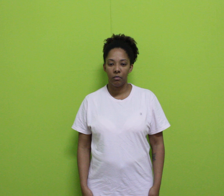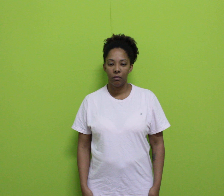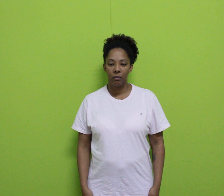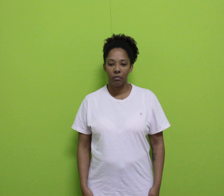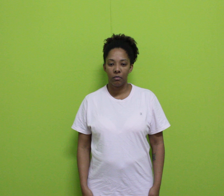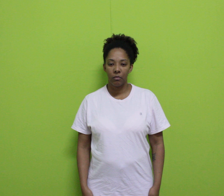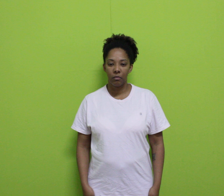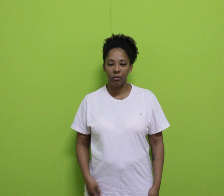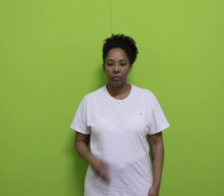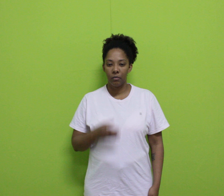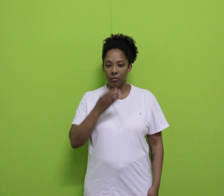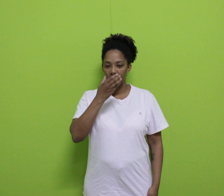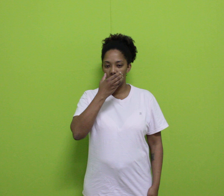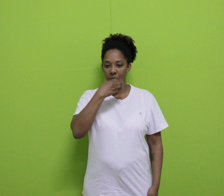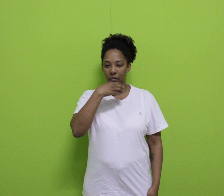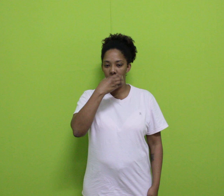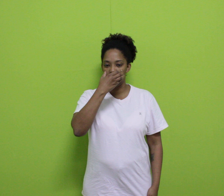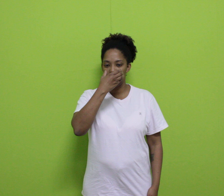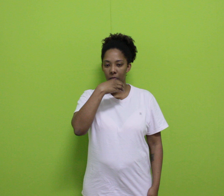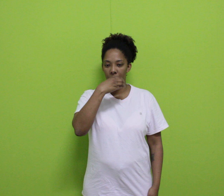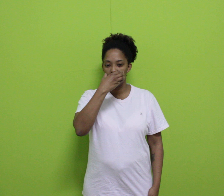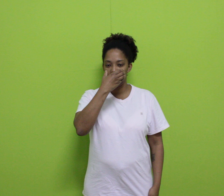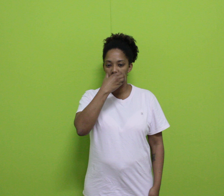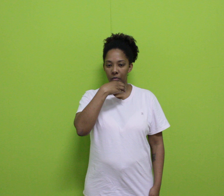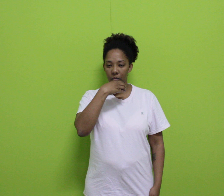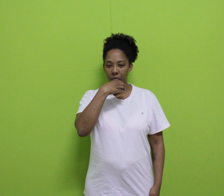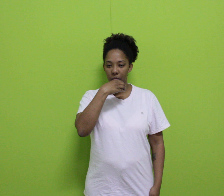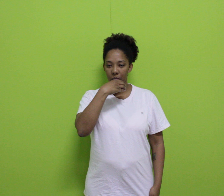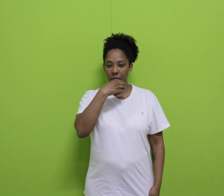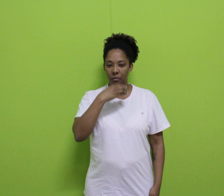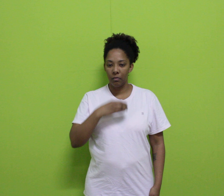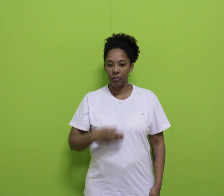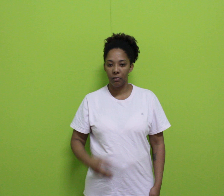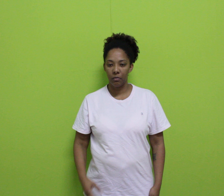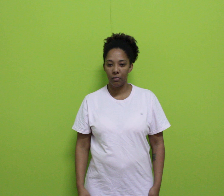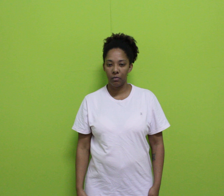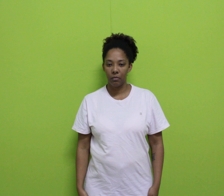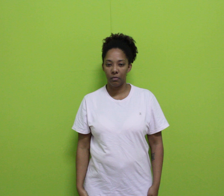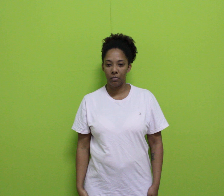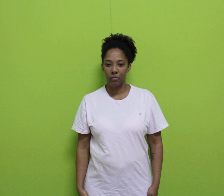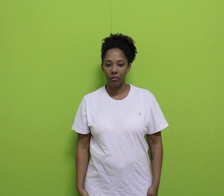maçã